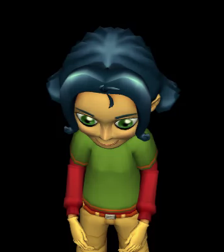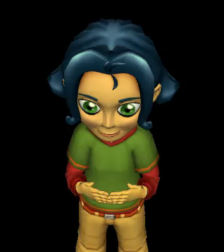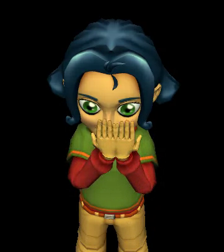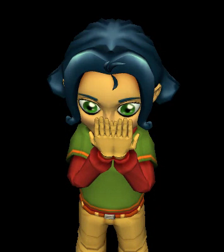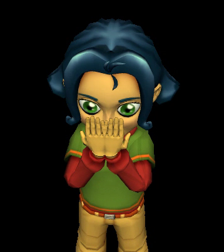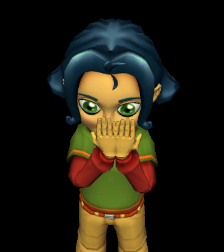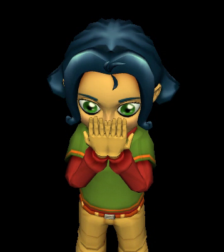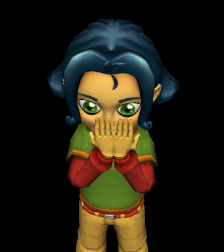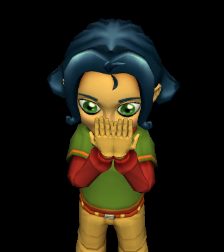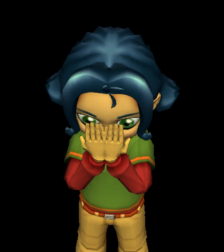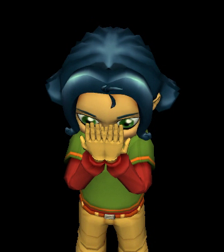يدرس